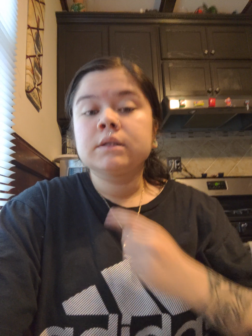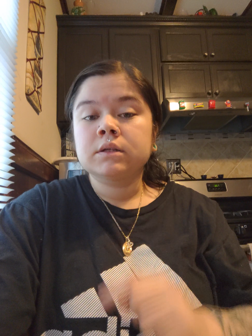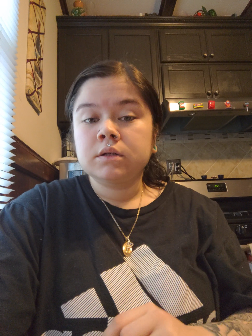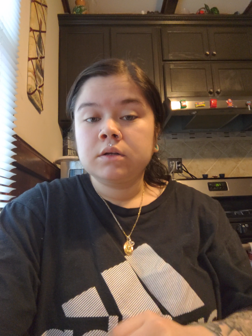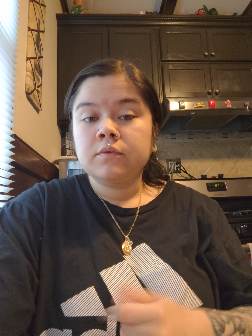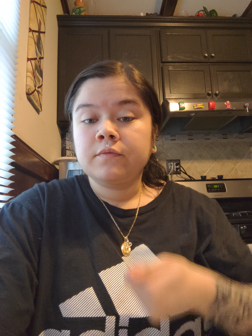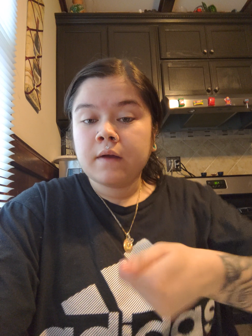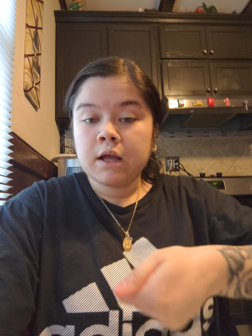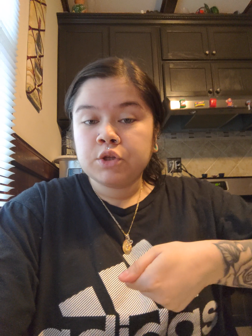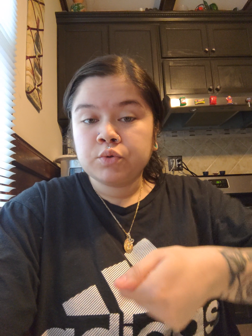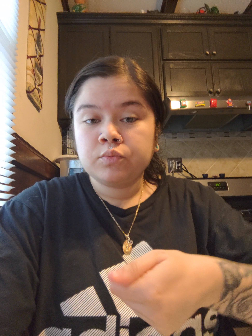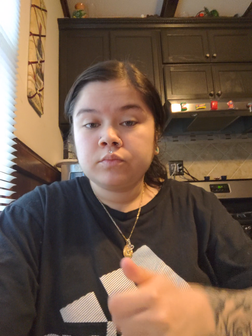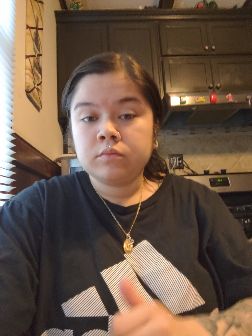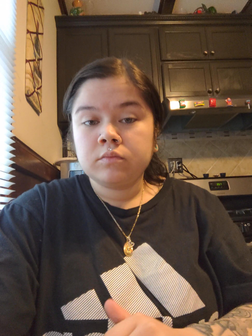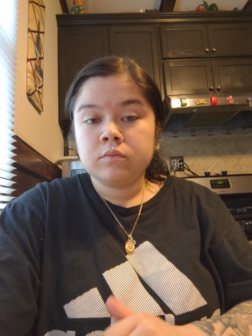vacuum